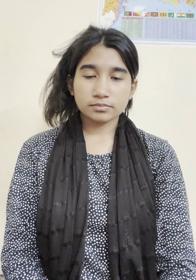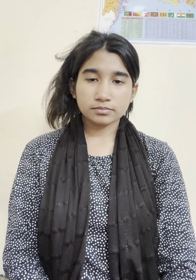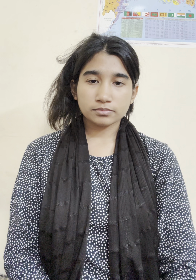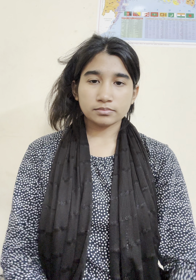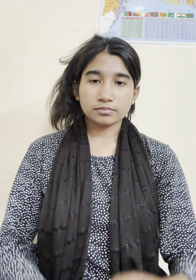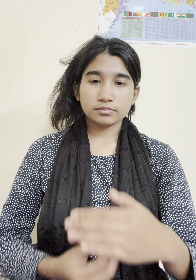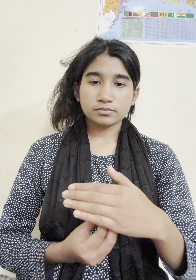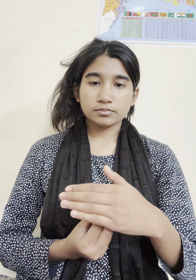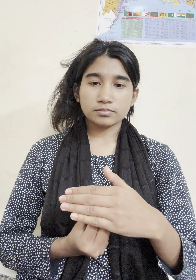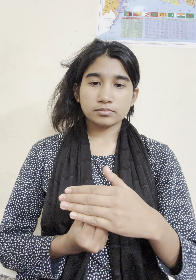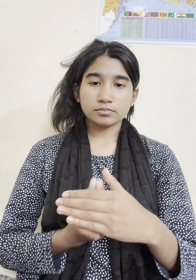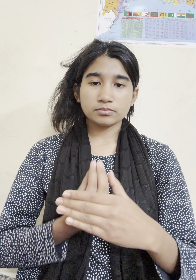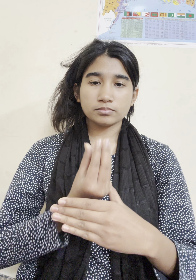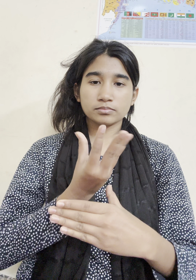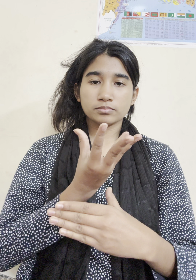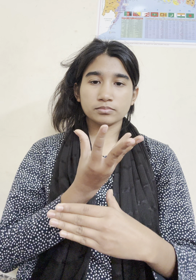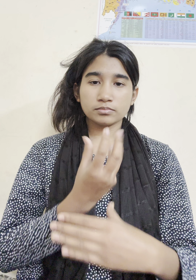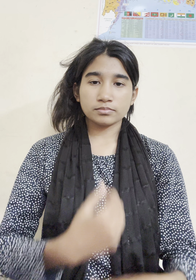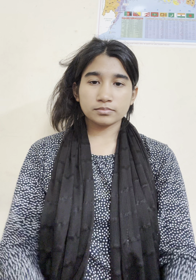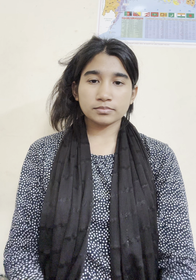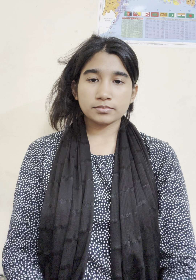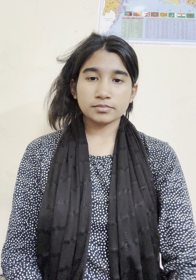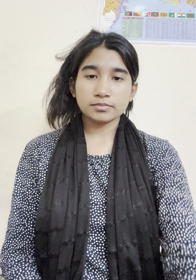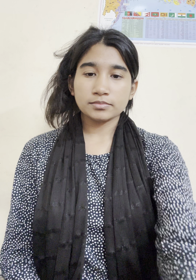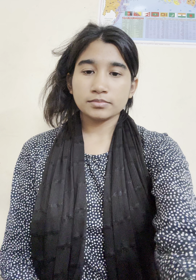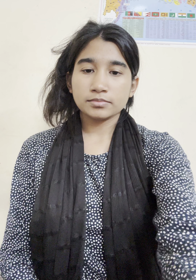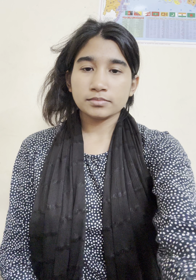ফুল